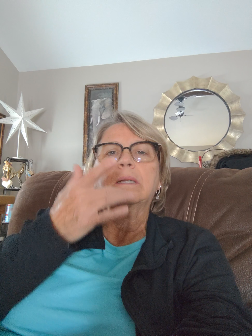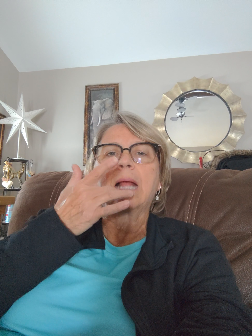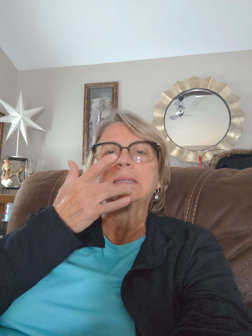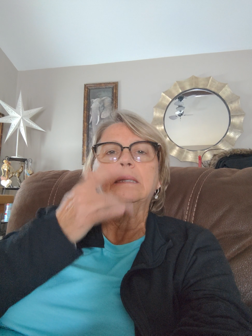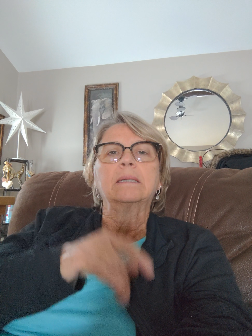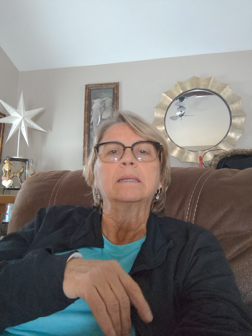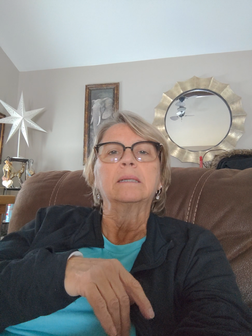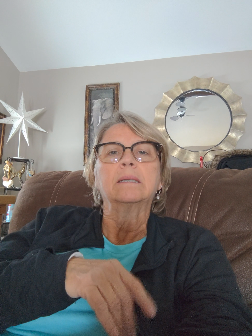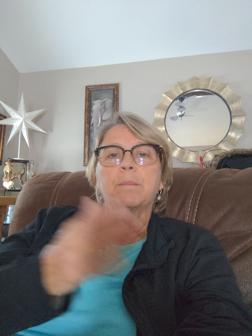taste